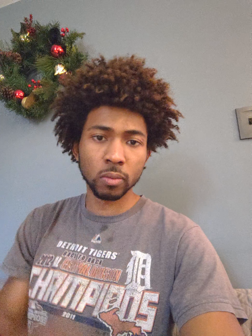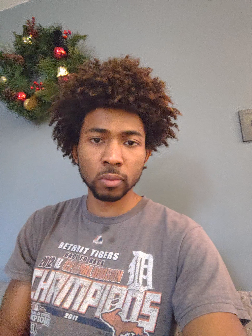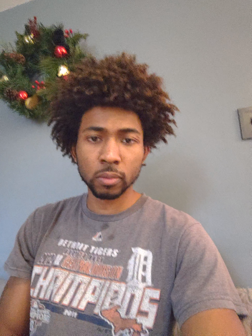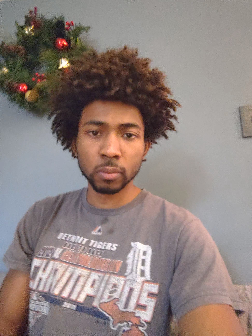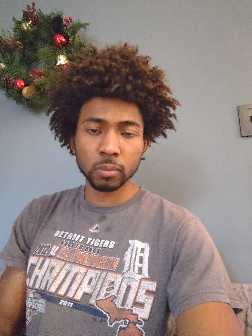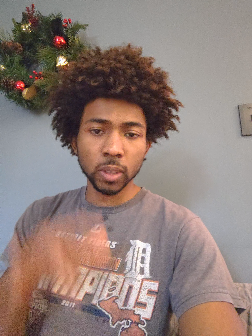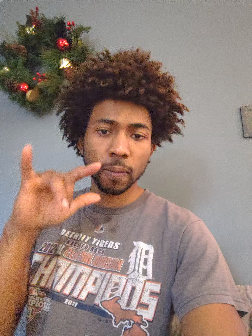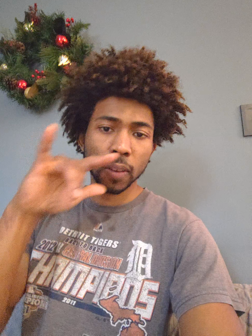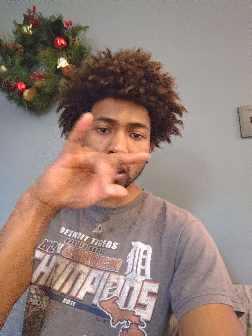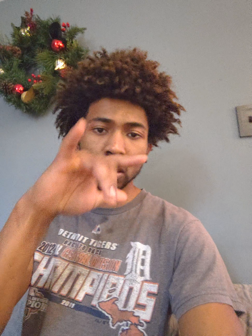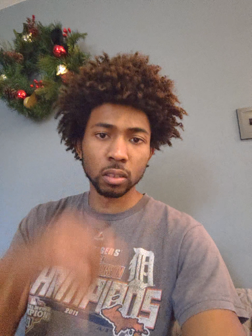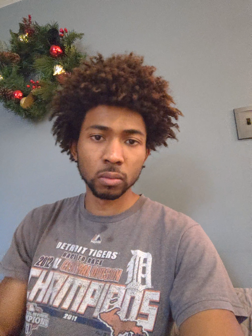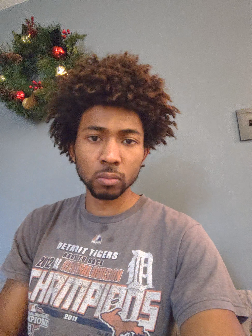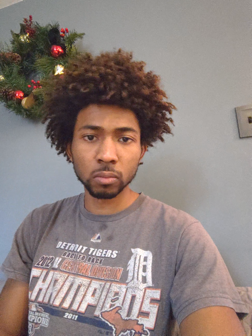airplane